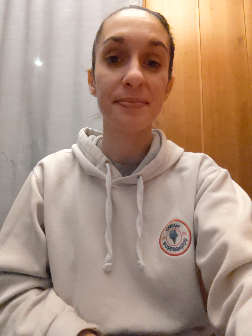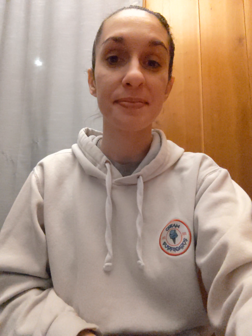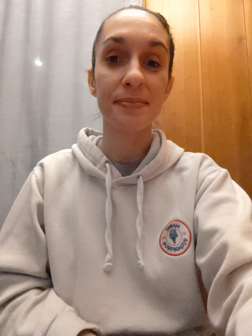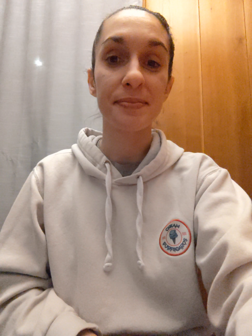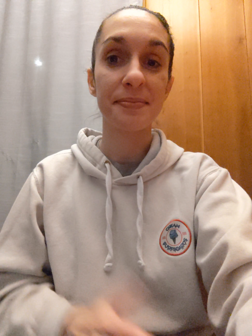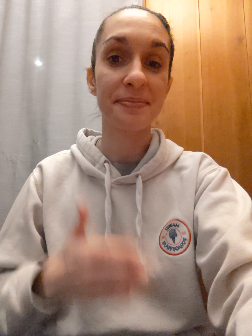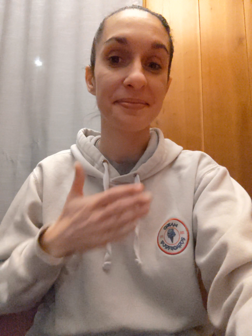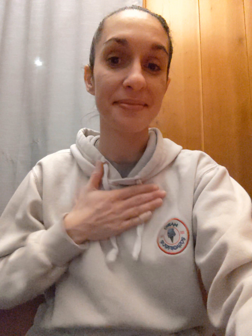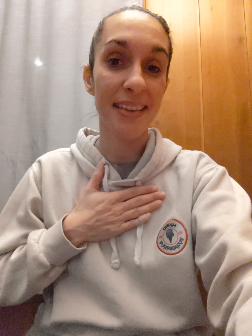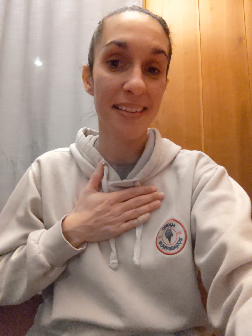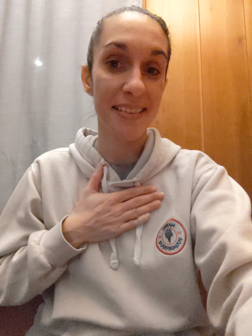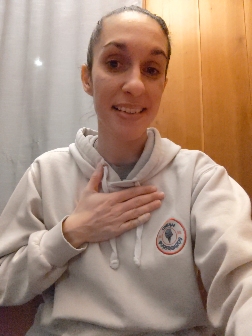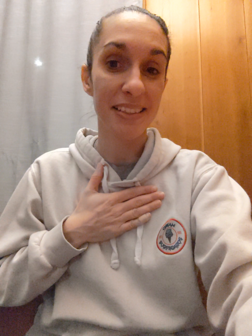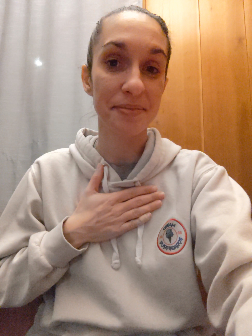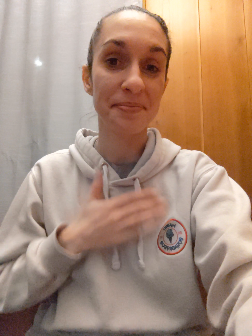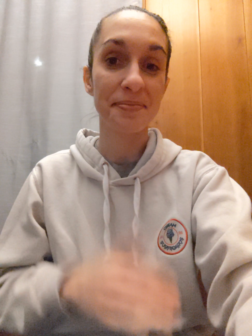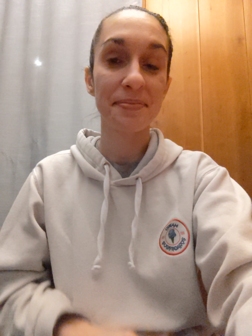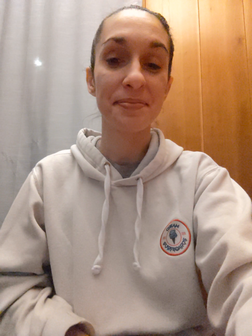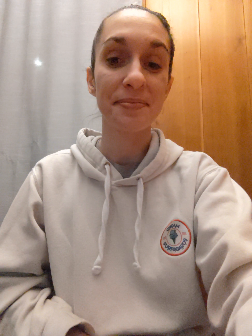my